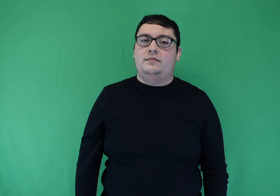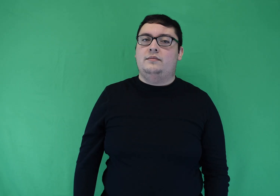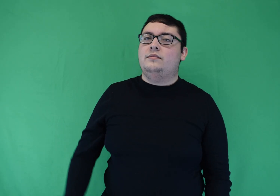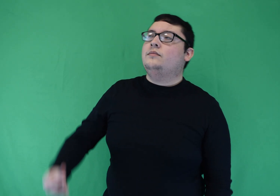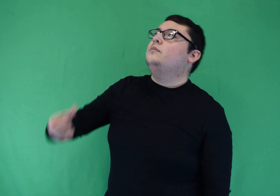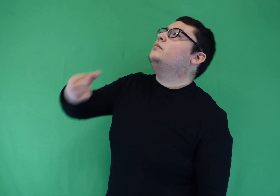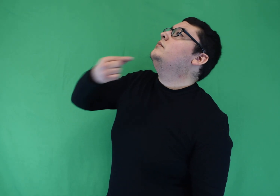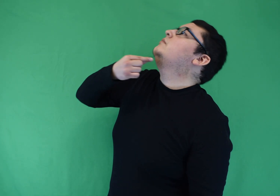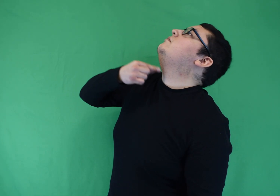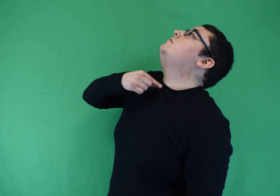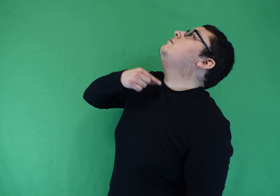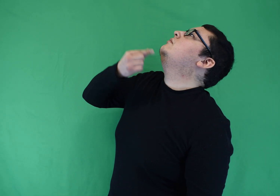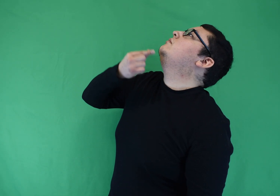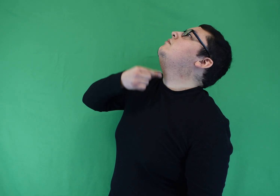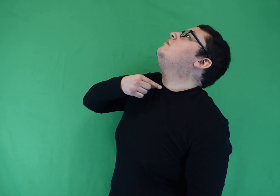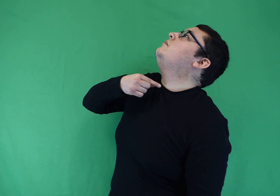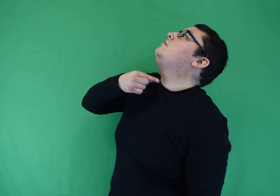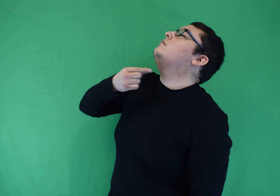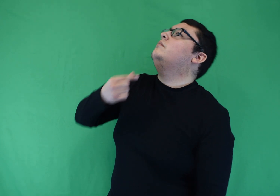garganta